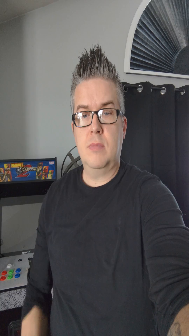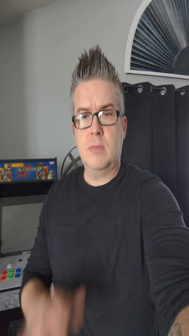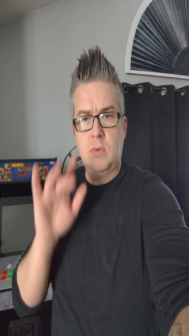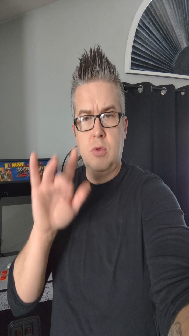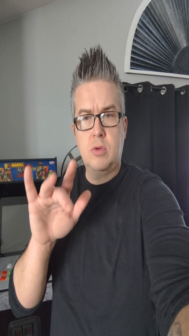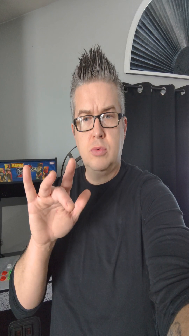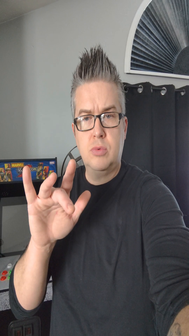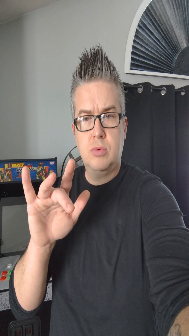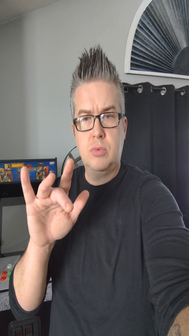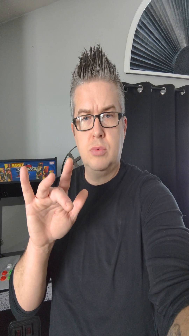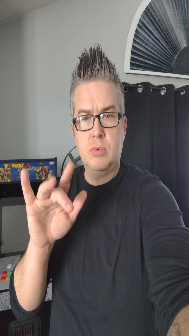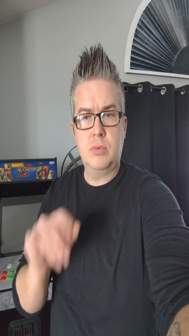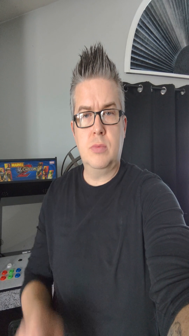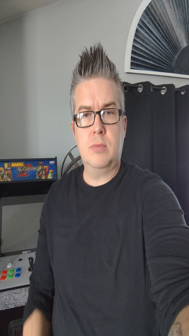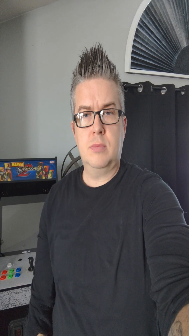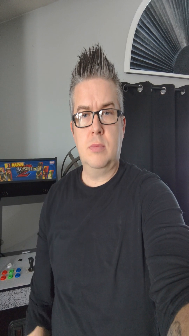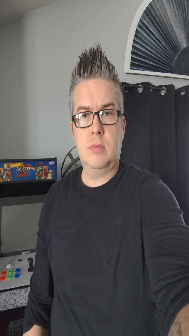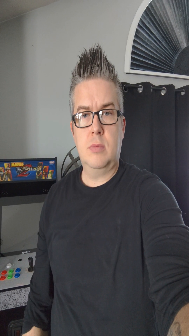touch